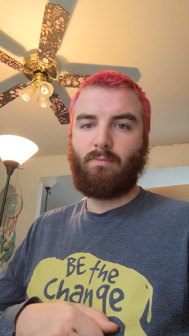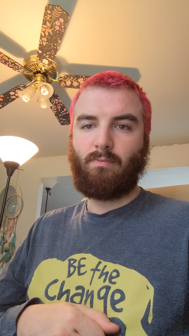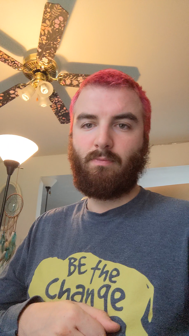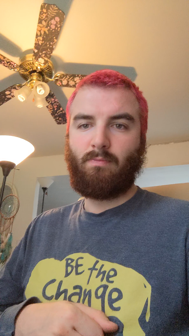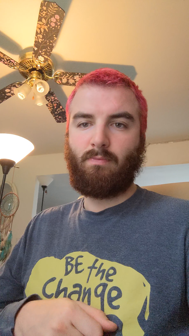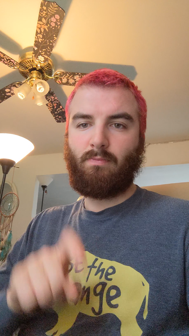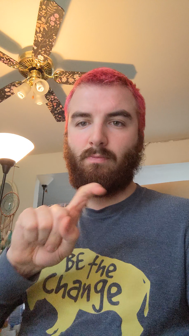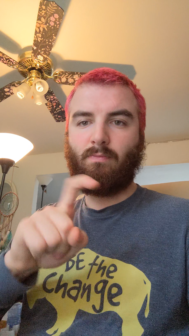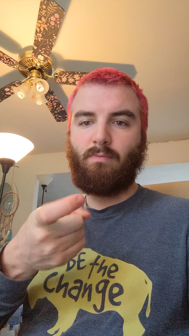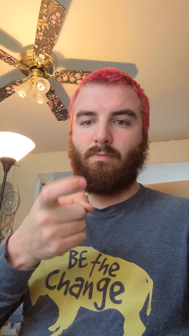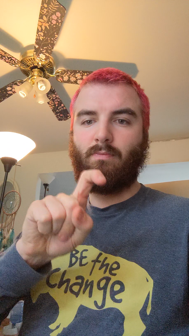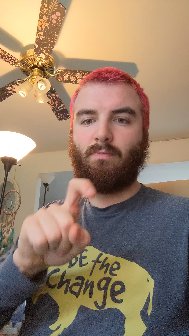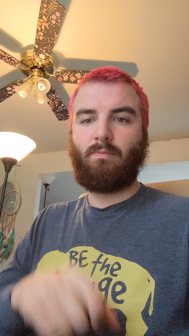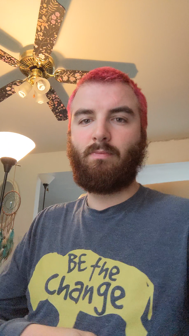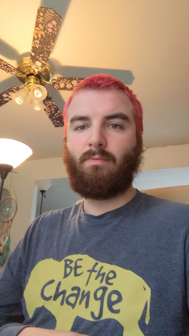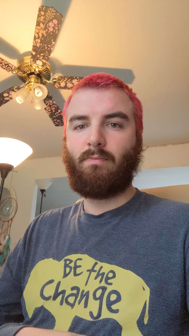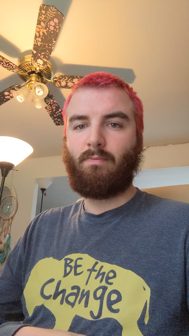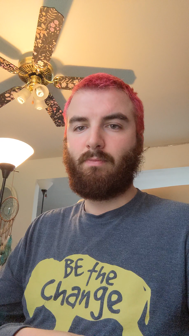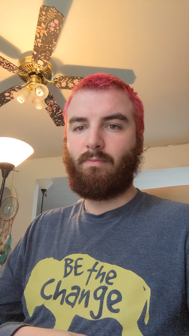friend